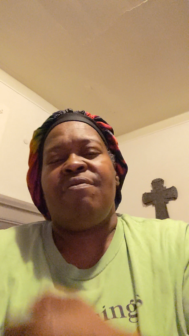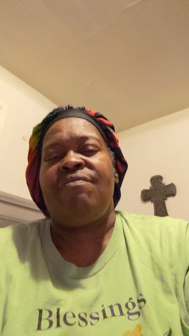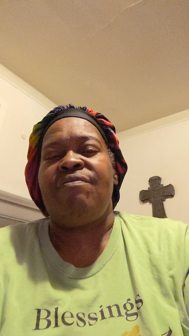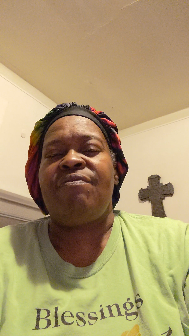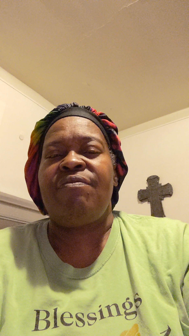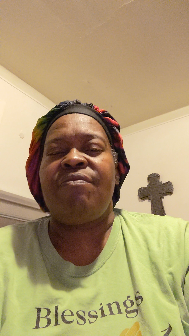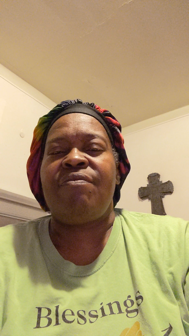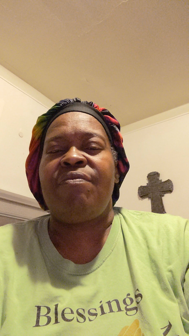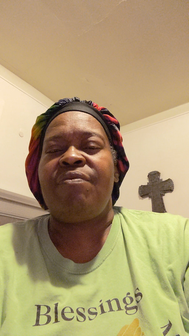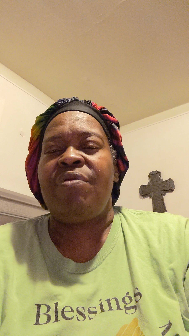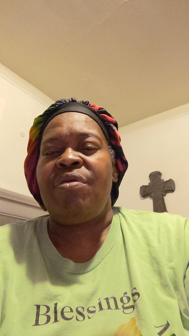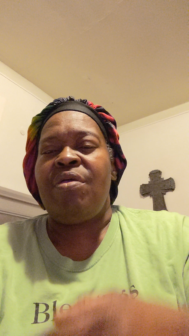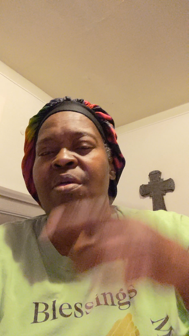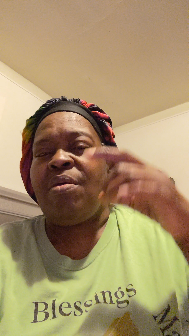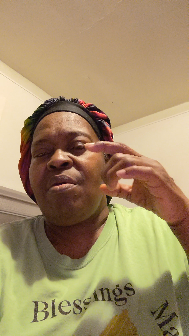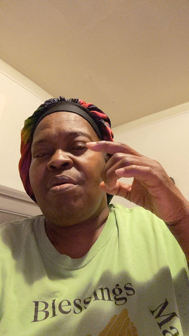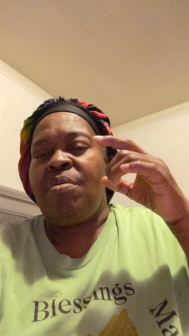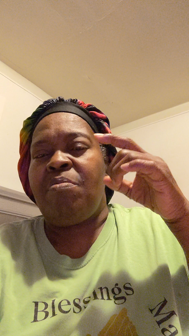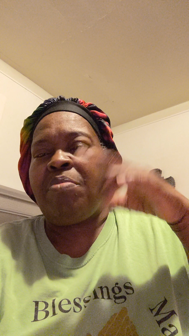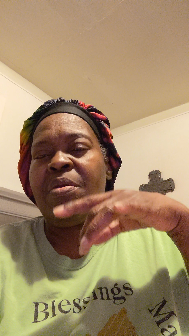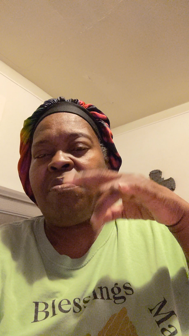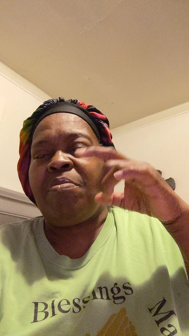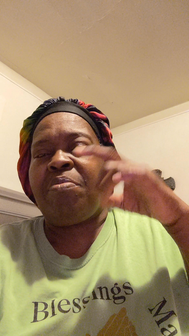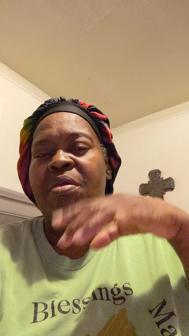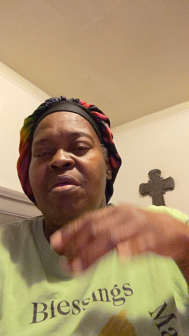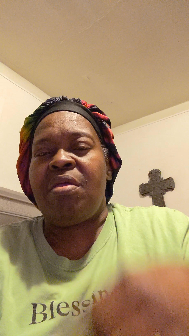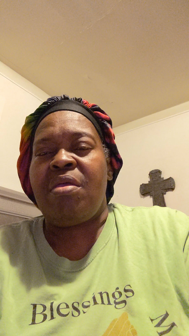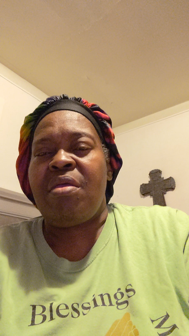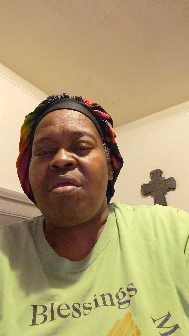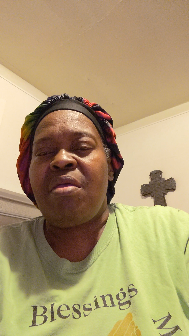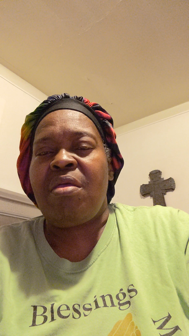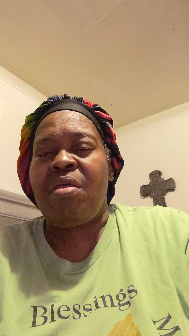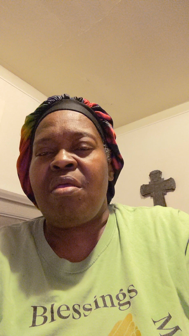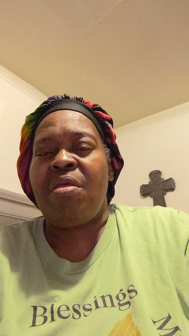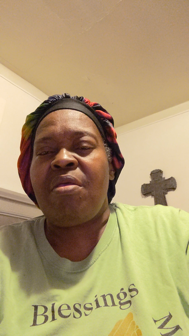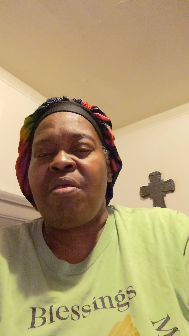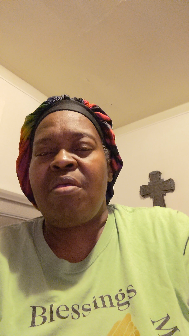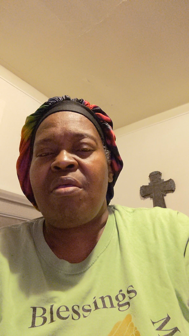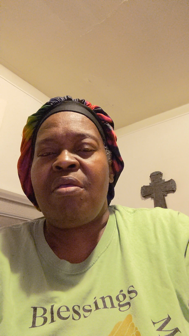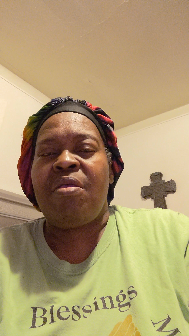pumpkin